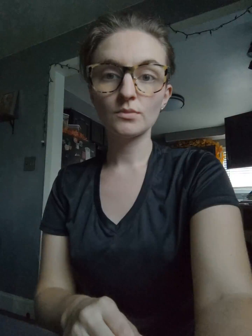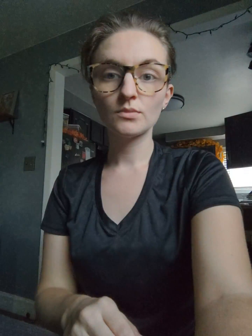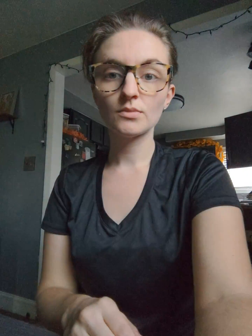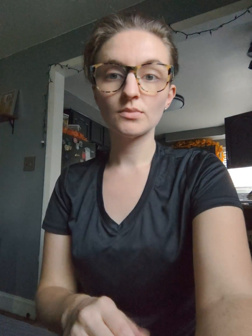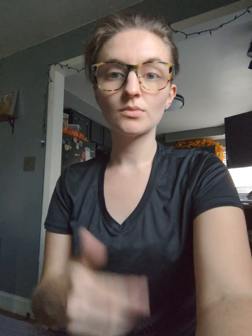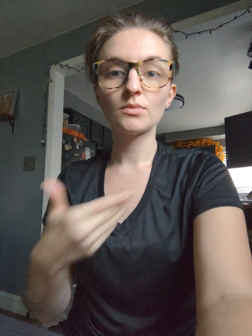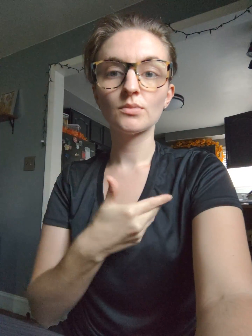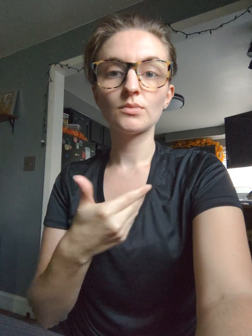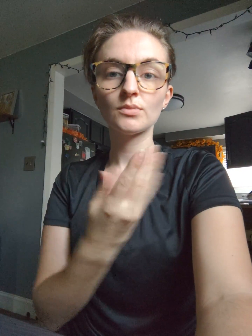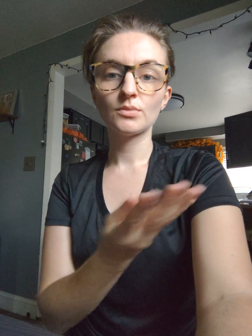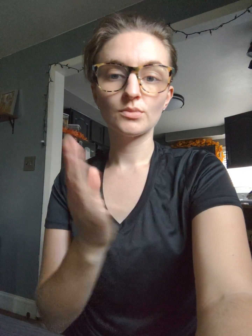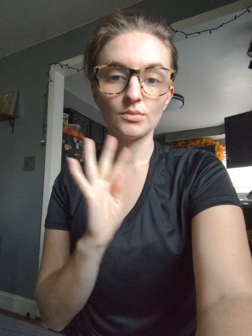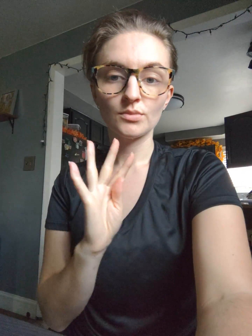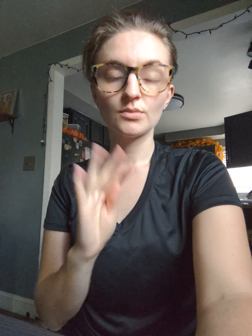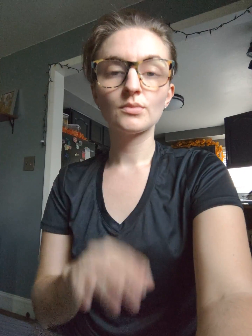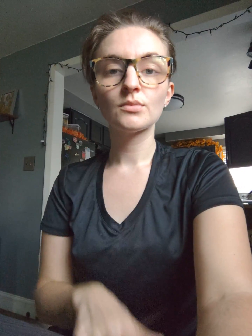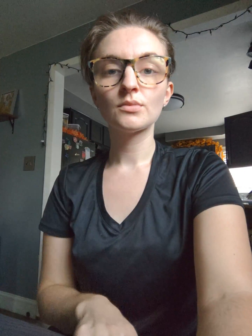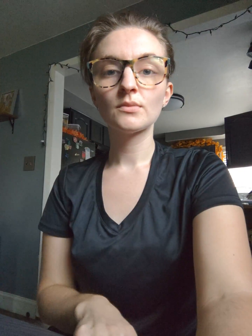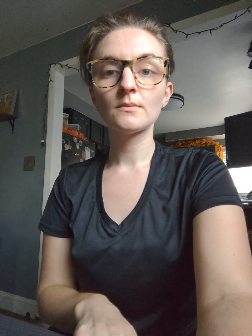crib